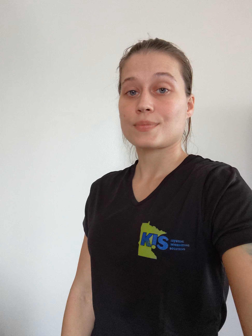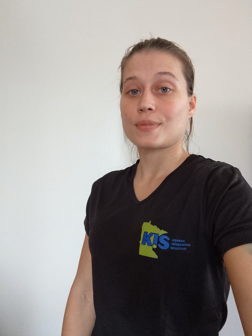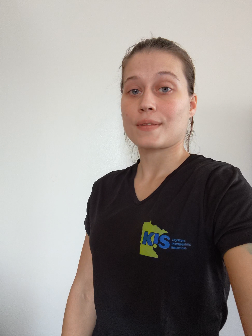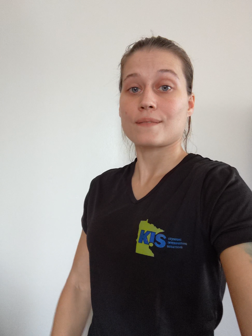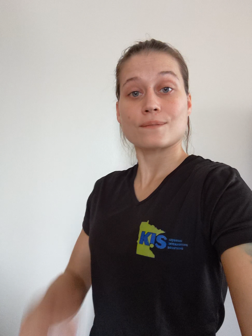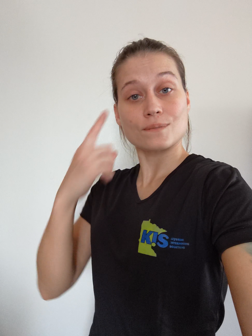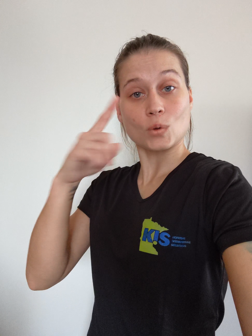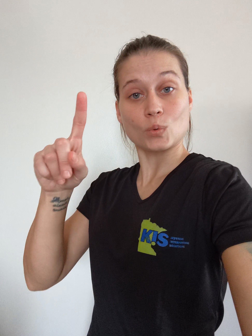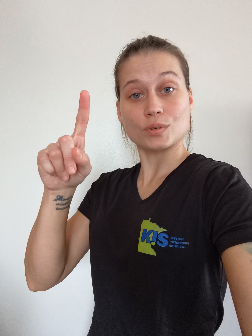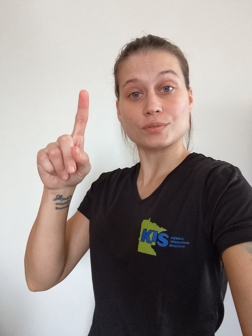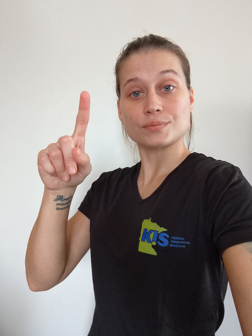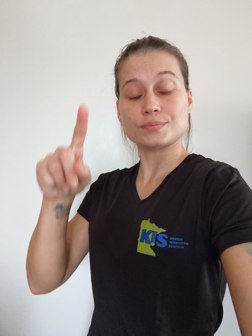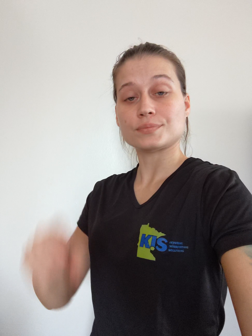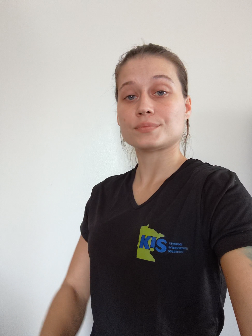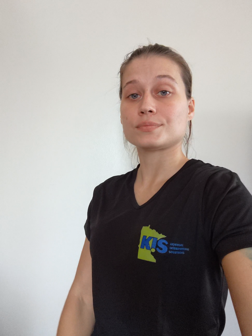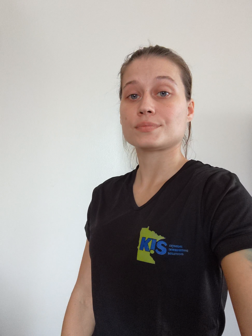for